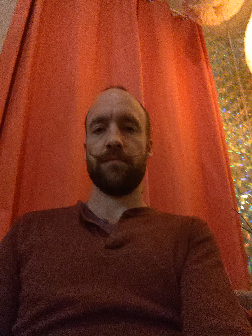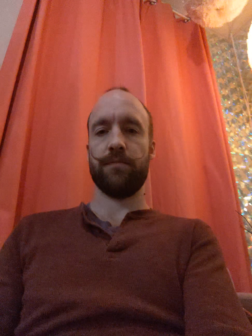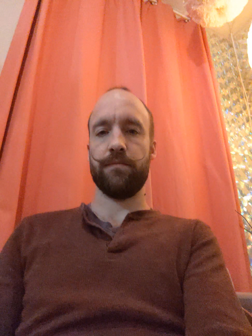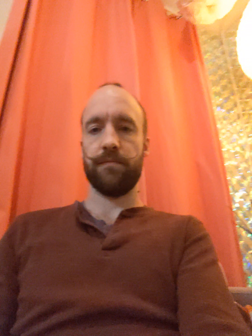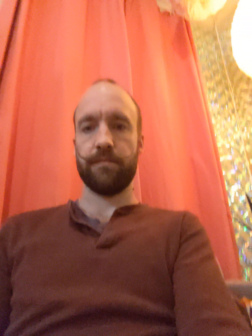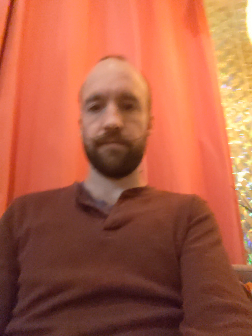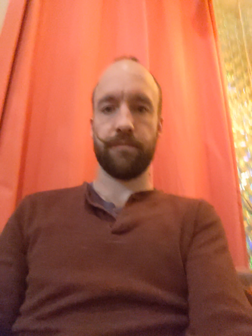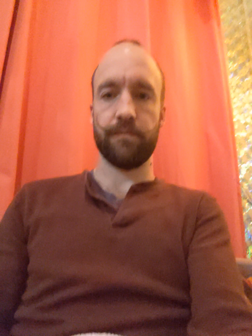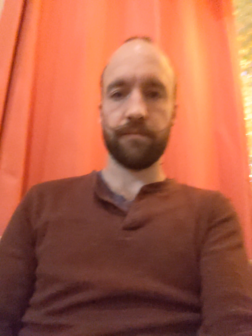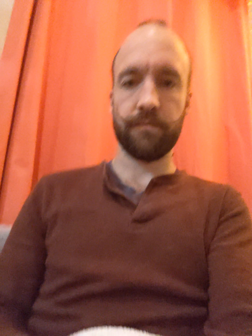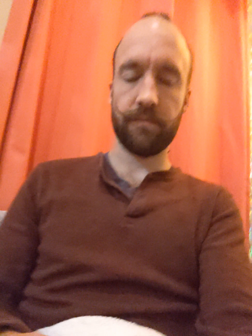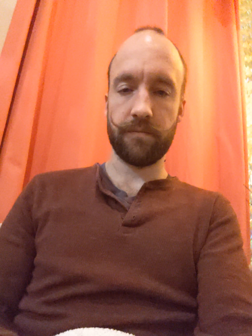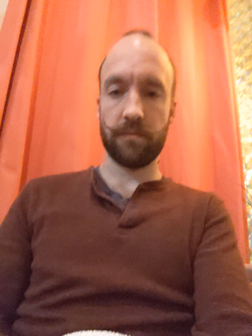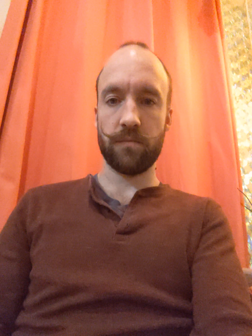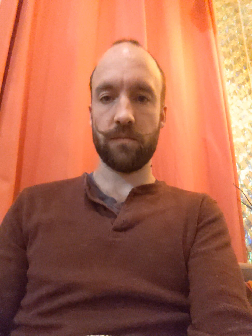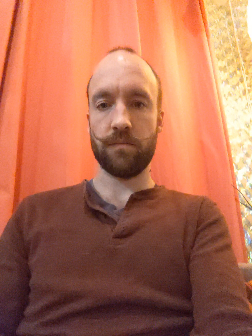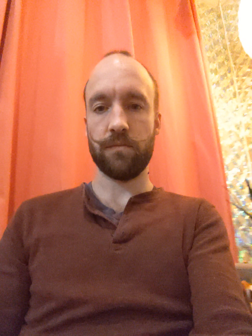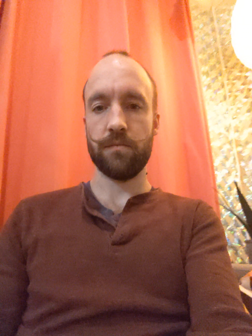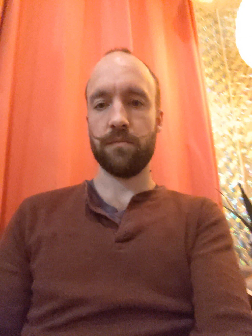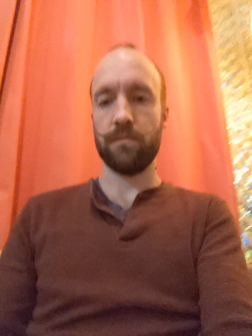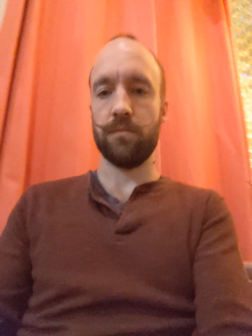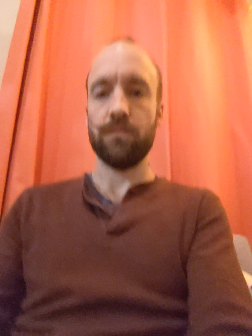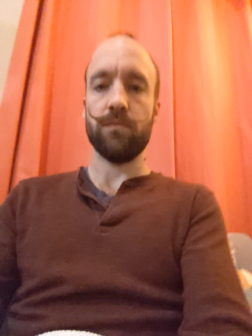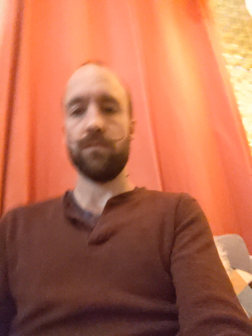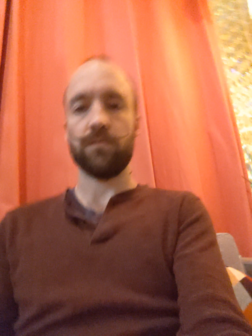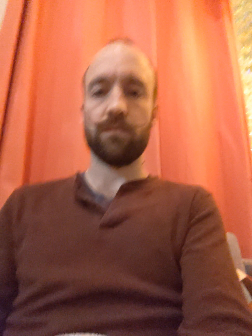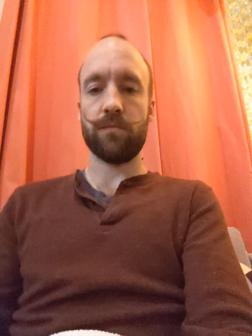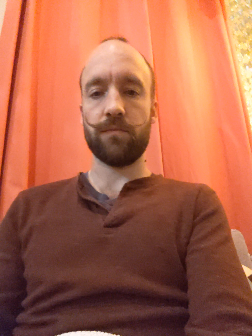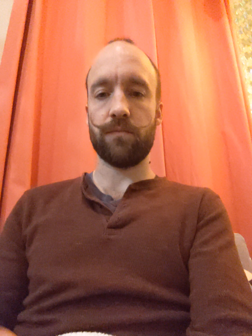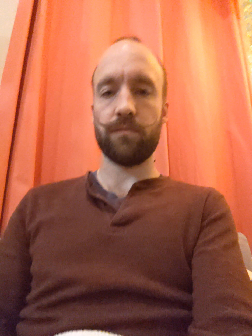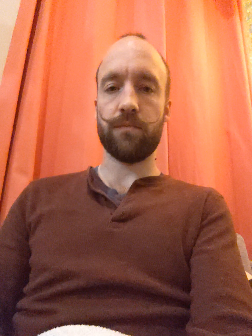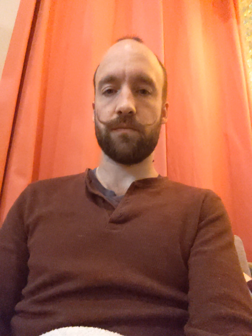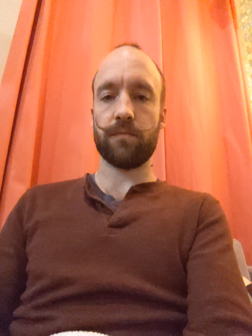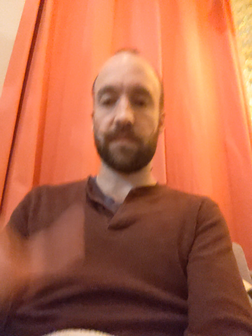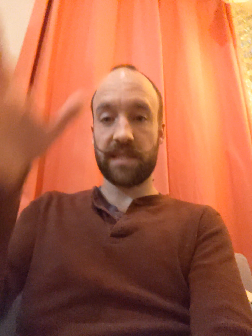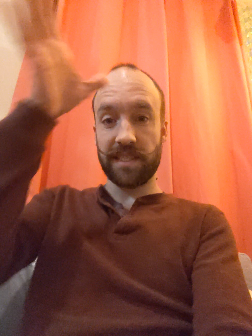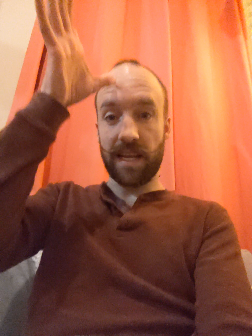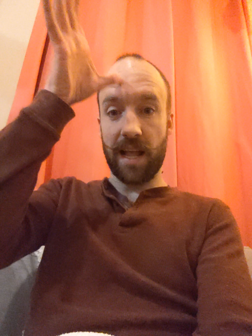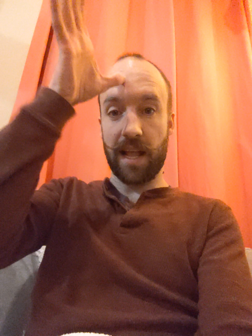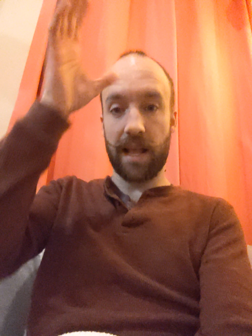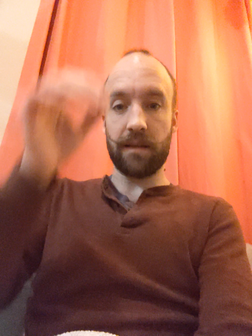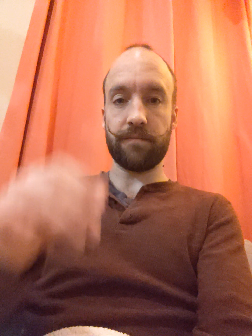dad